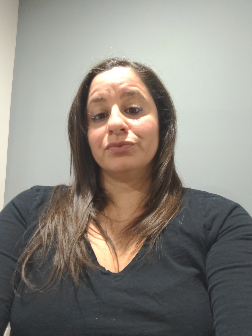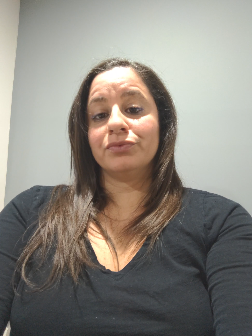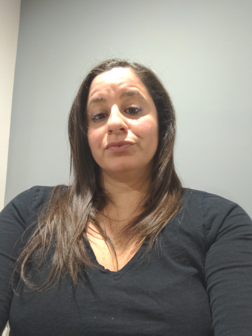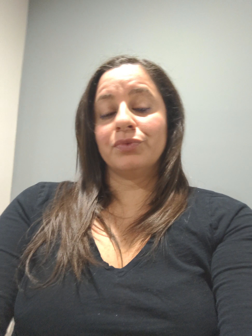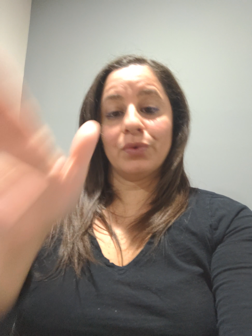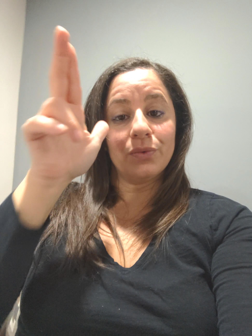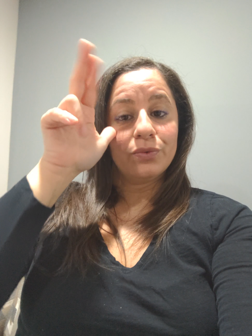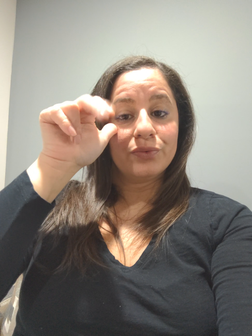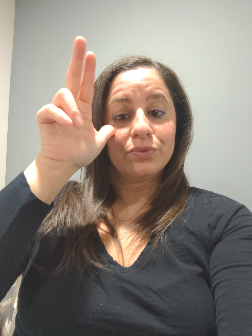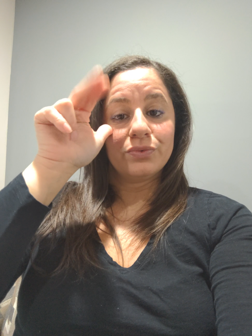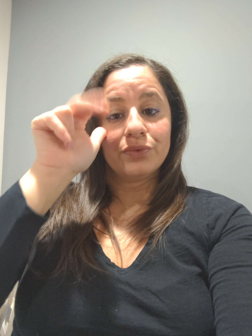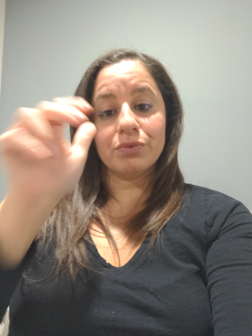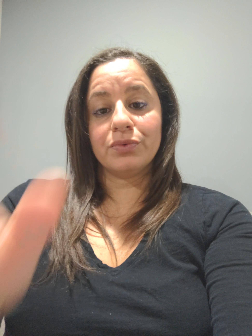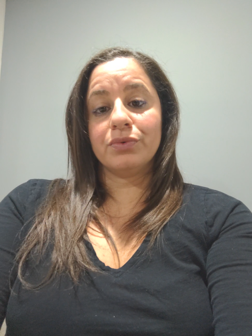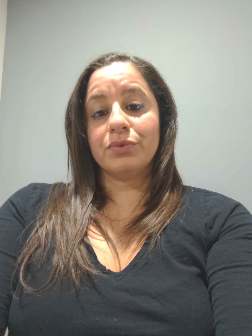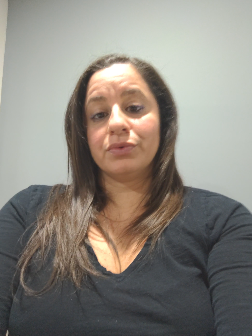horse